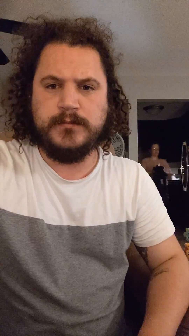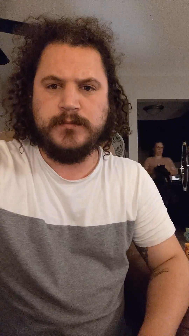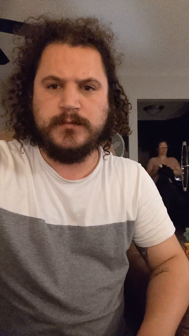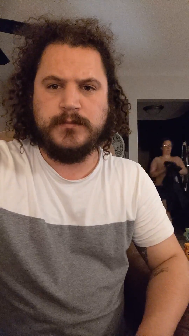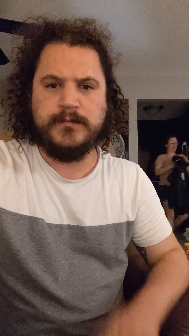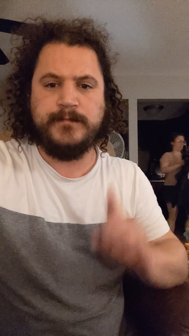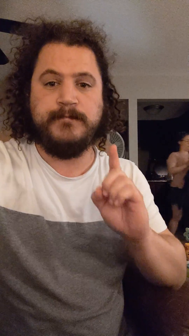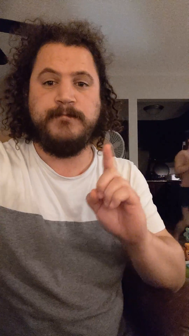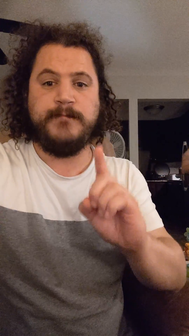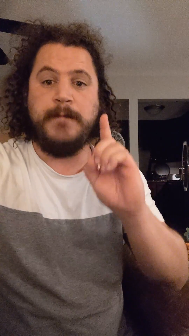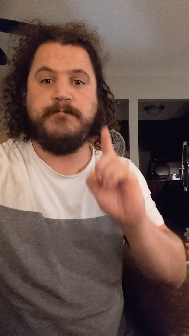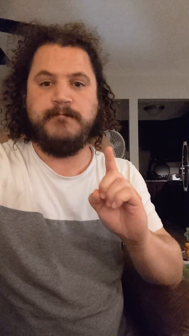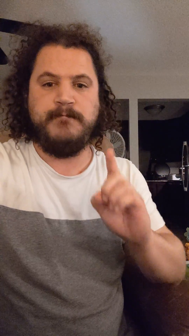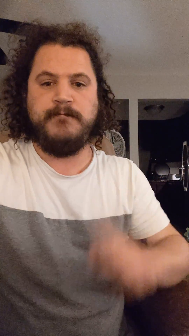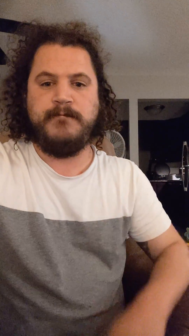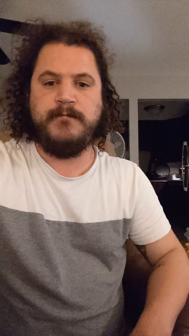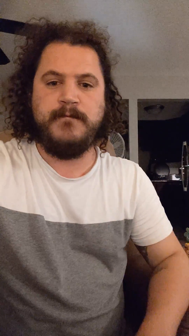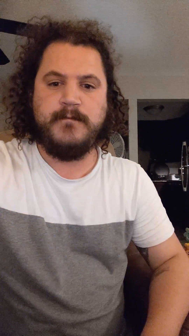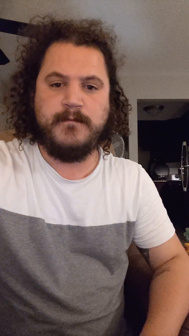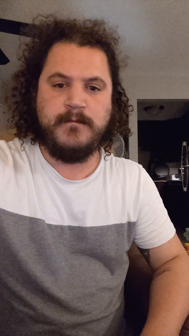bump